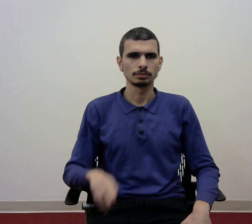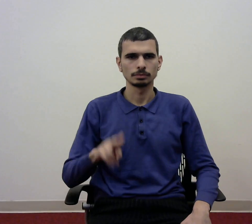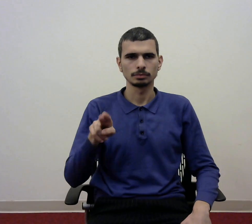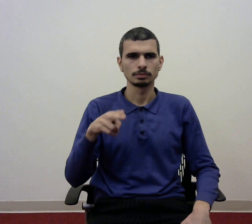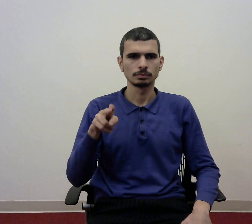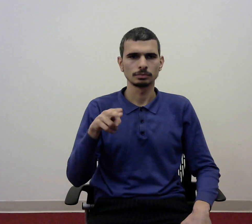D